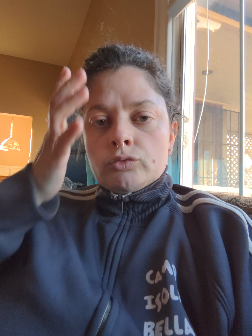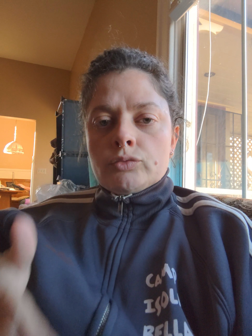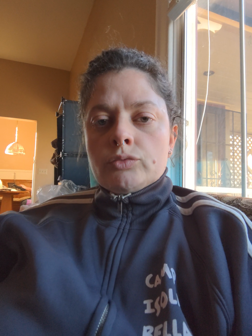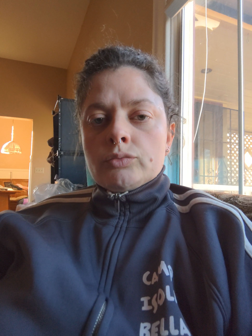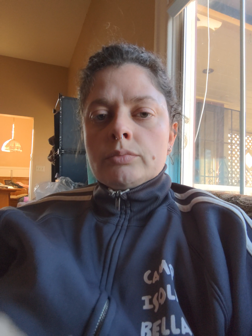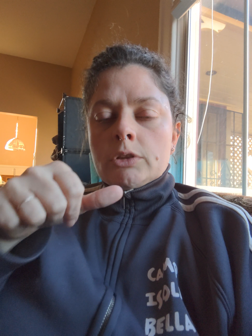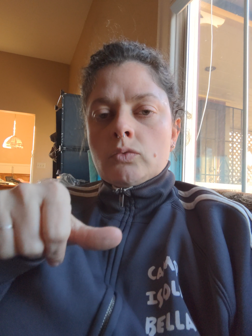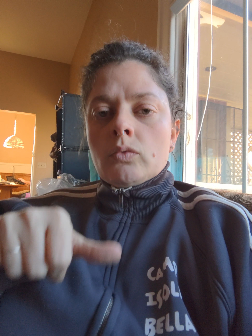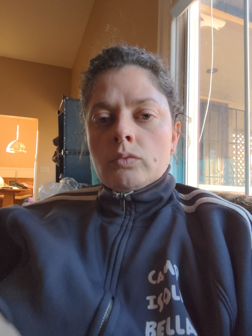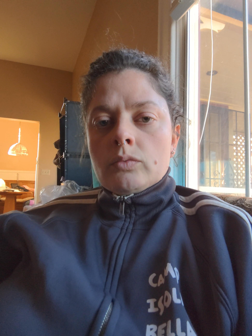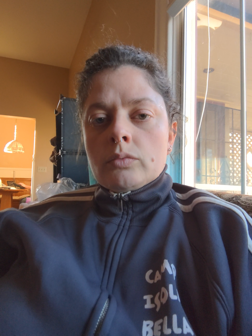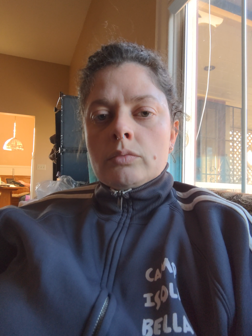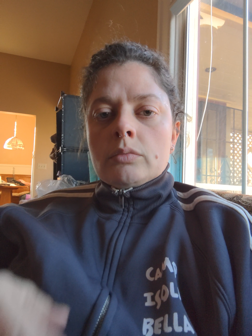puzzle